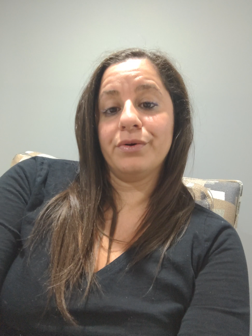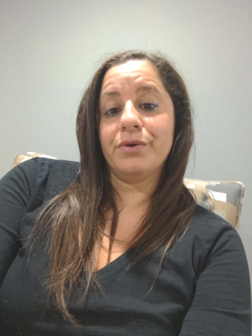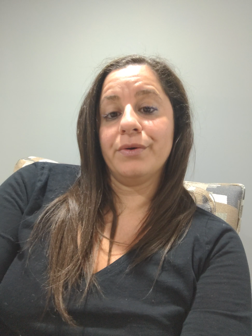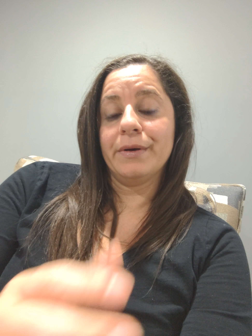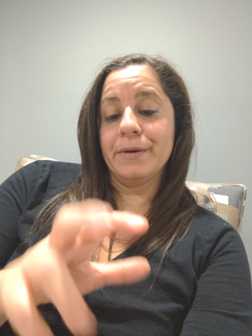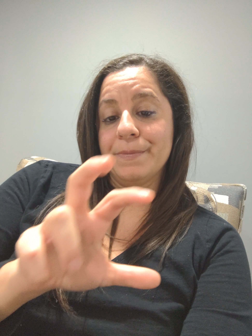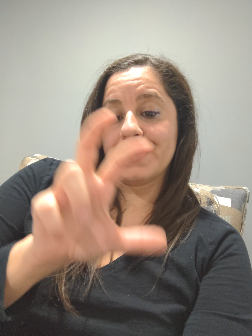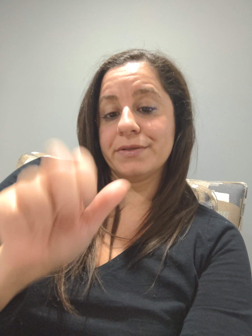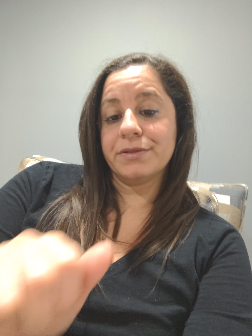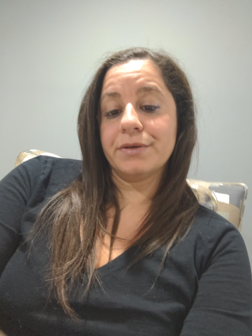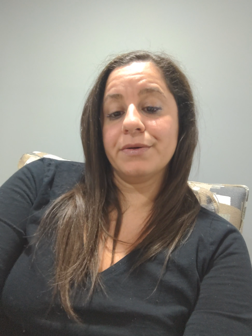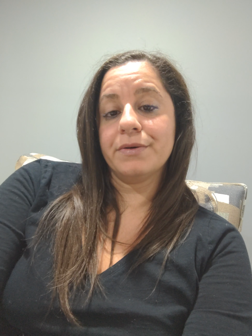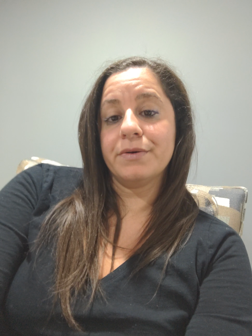pizza